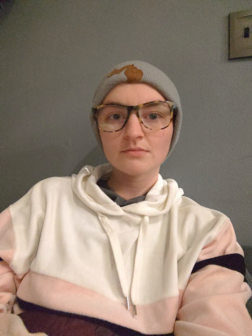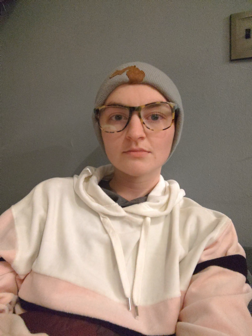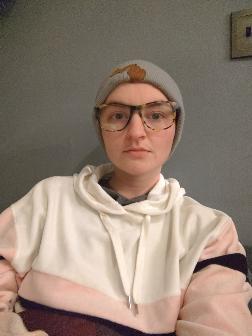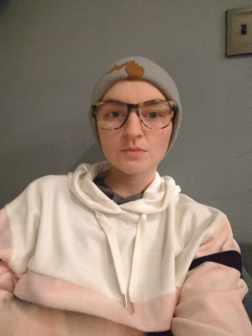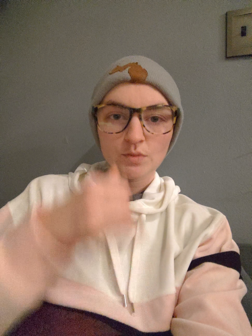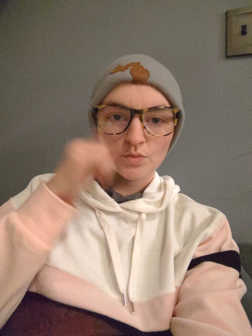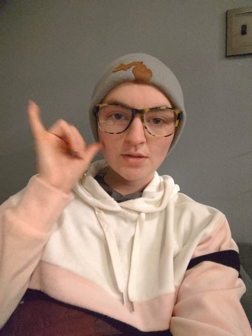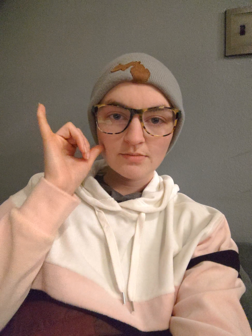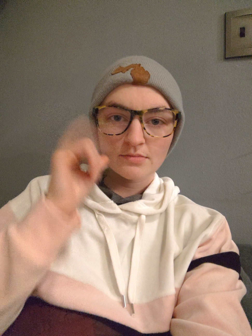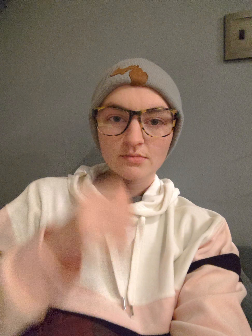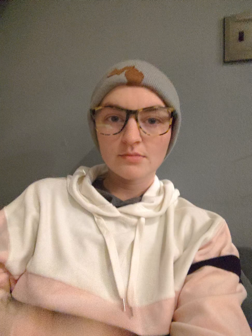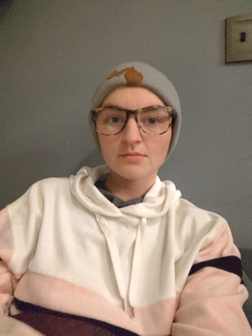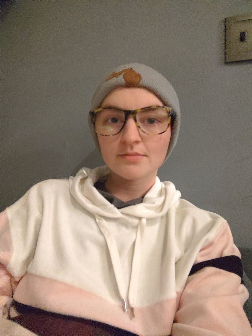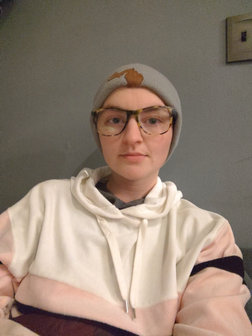yesterday